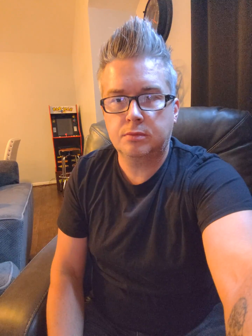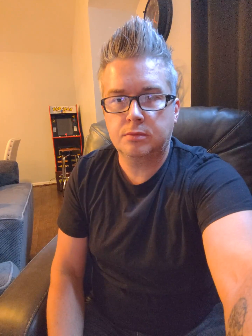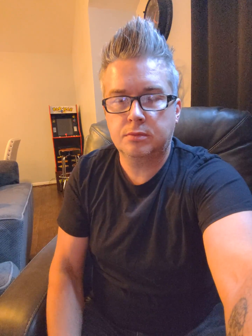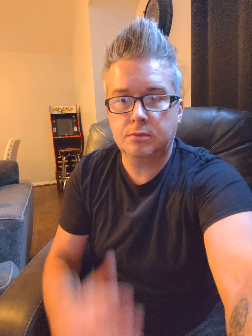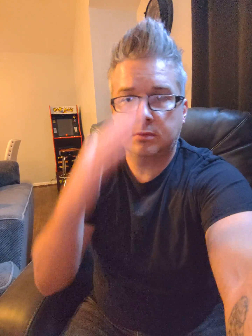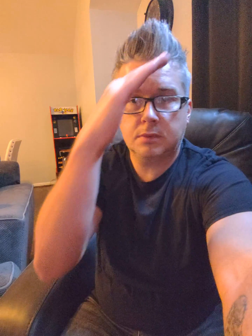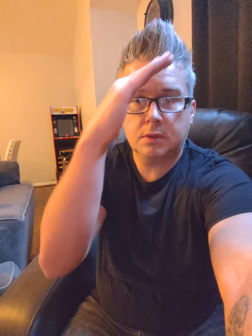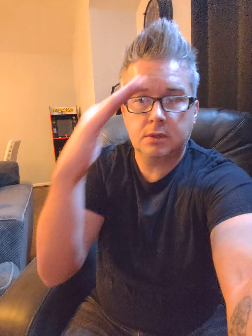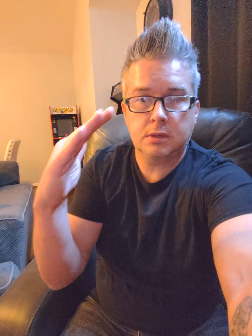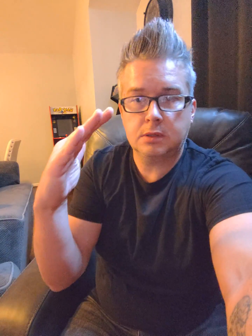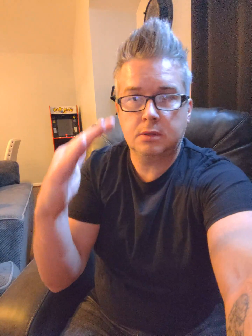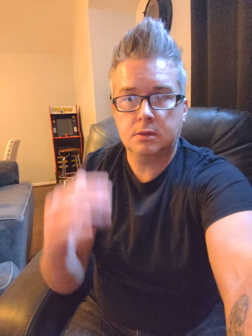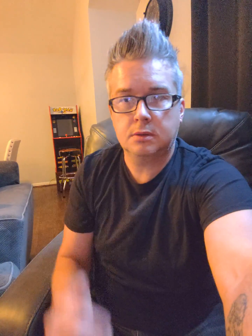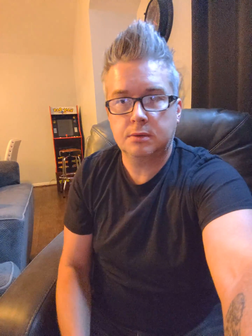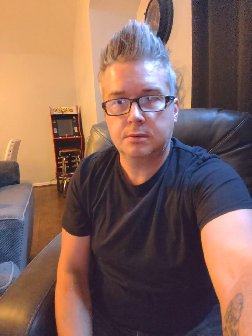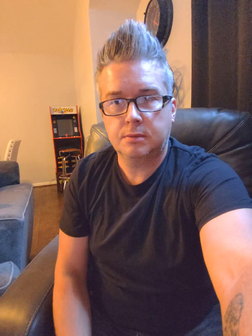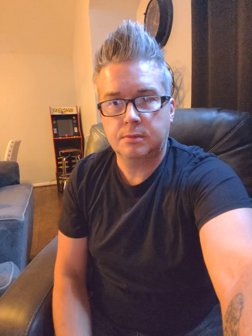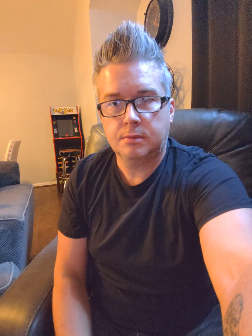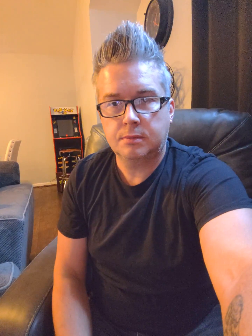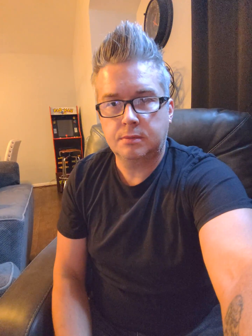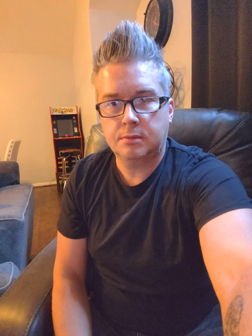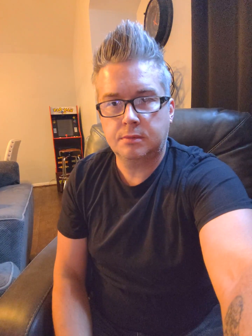roof